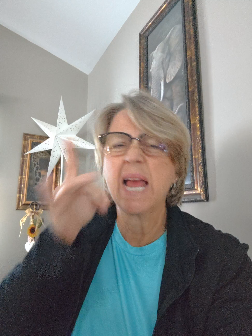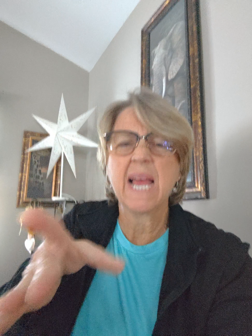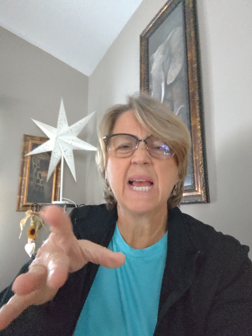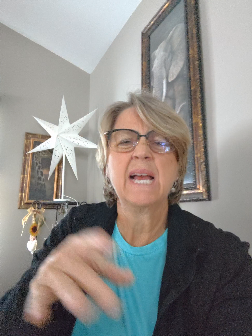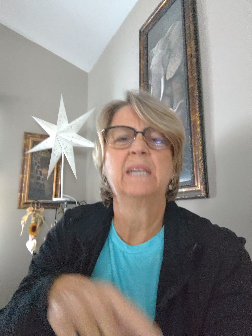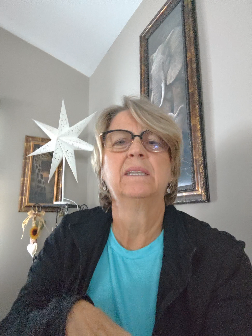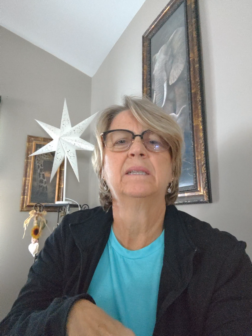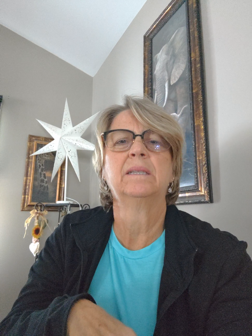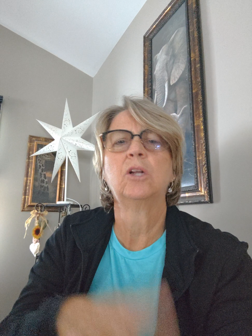hate